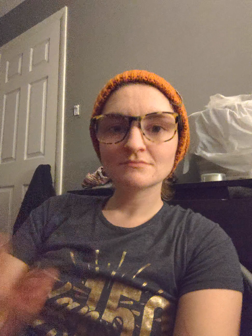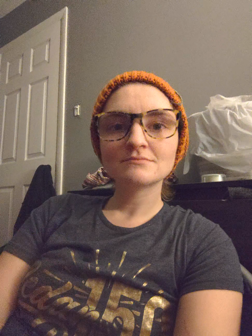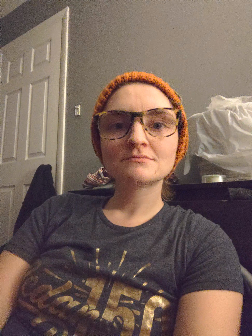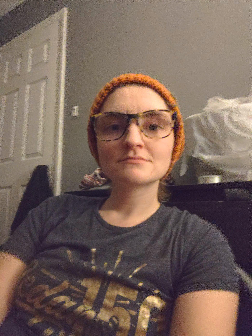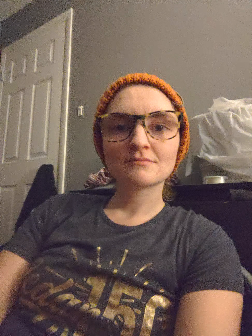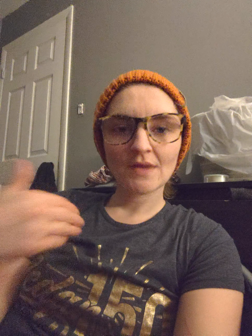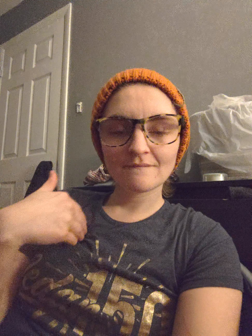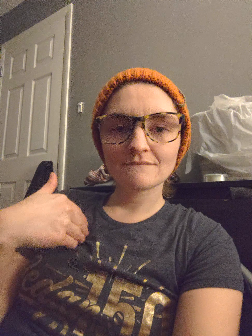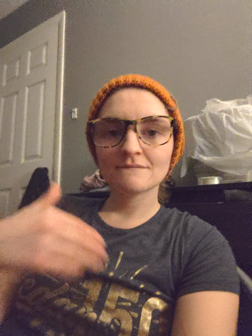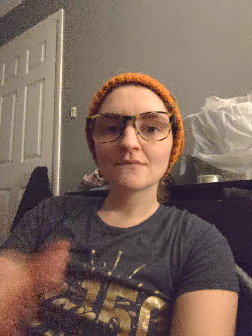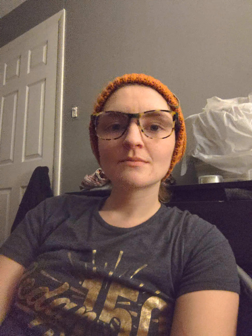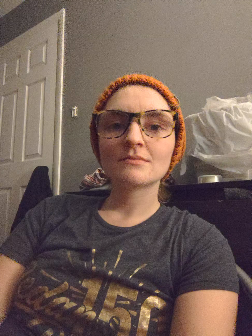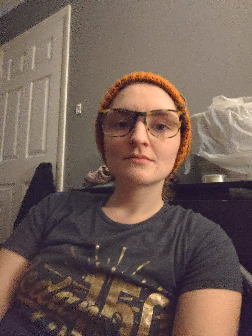have